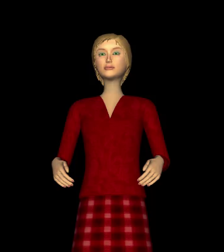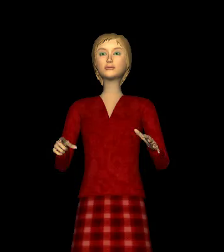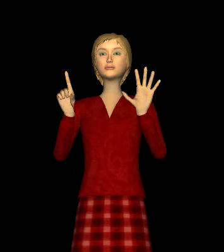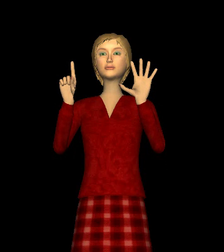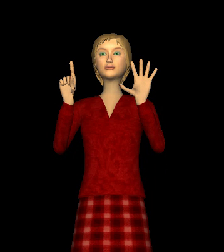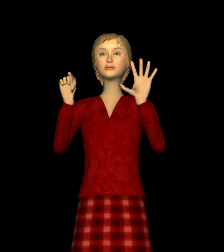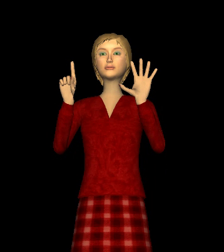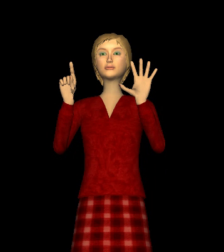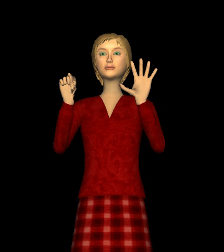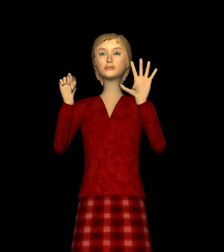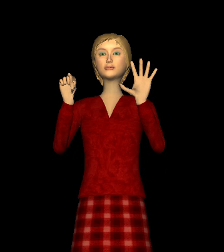70